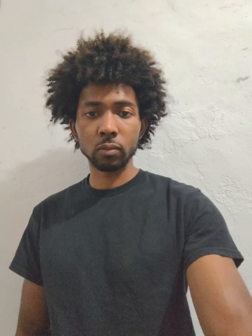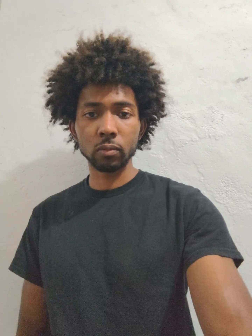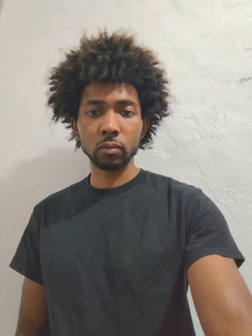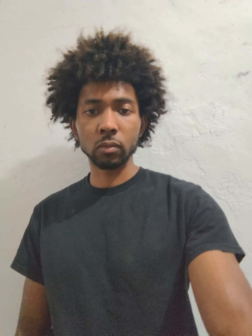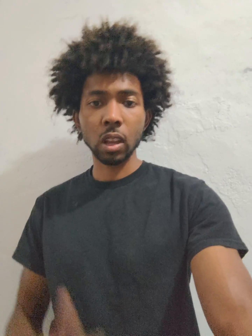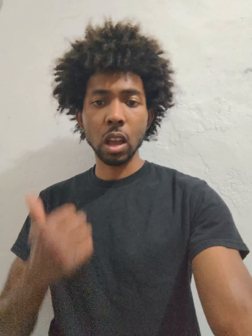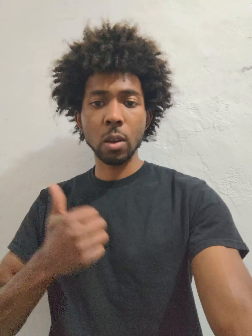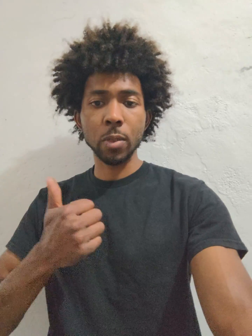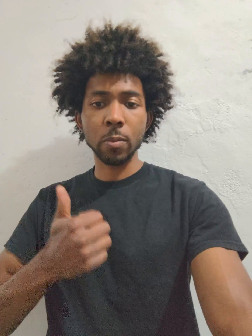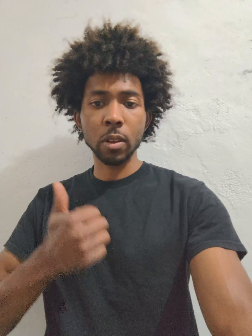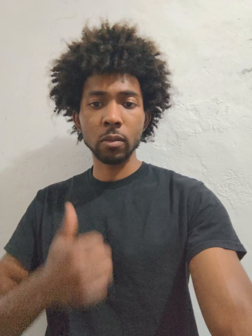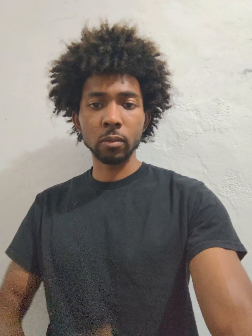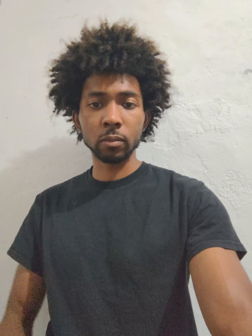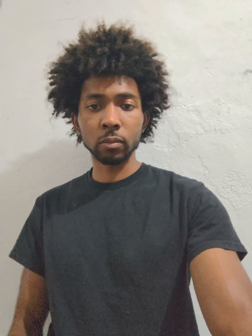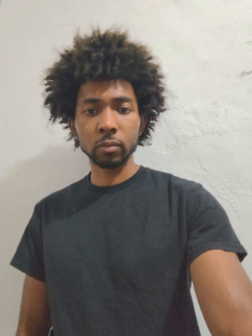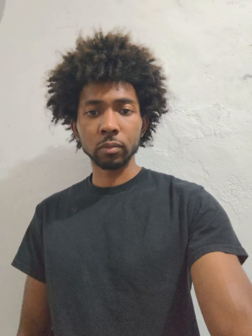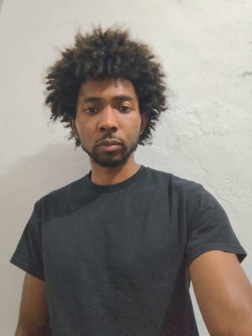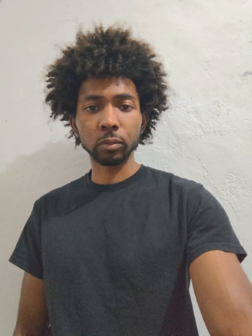help